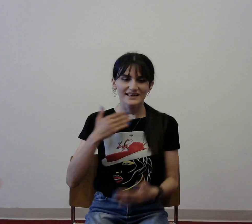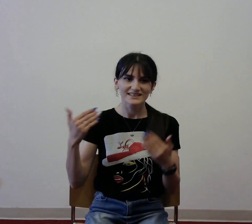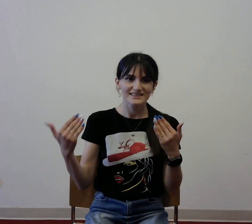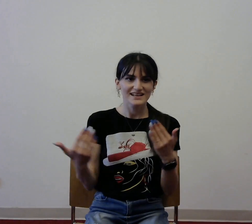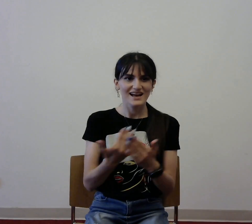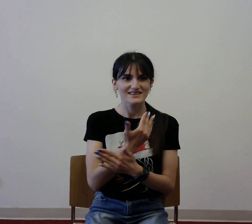yeni